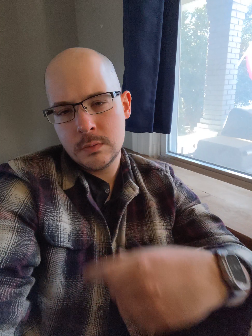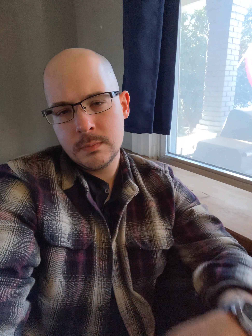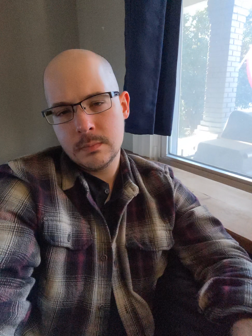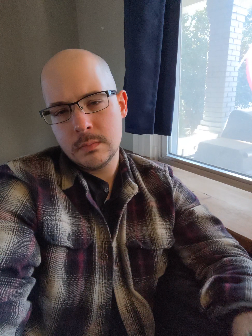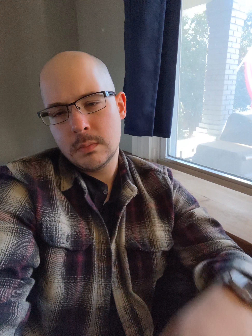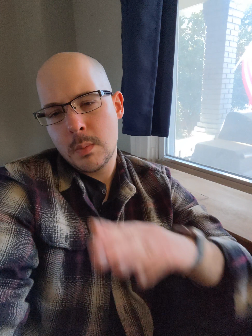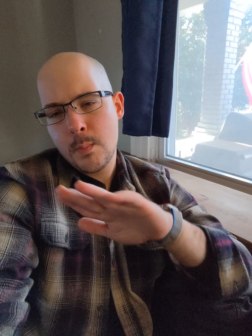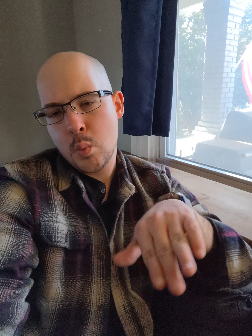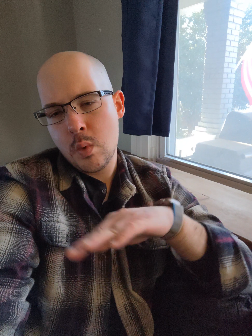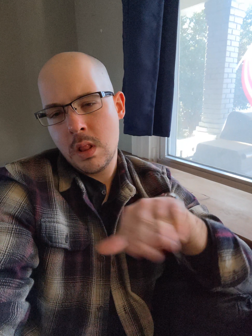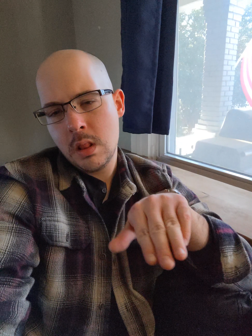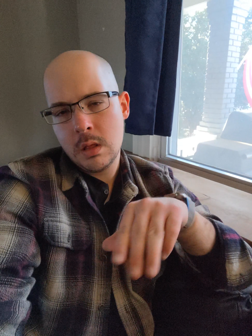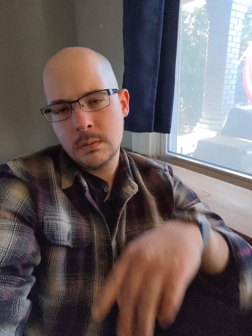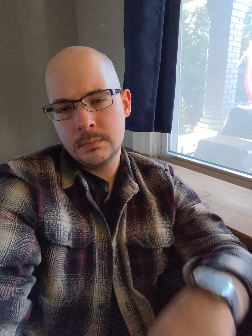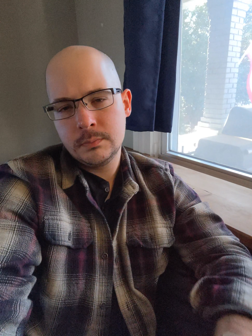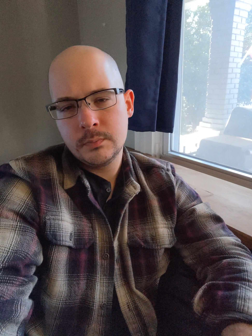pool